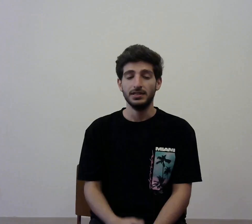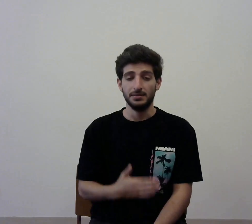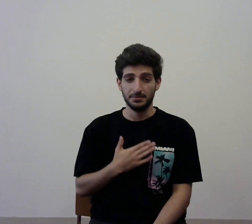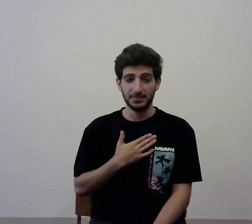mən